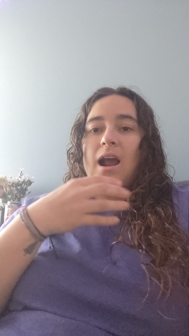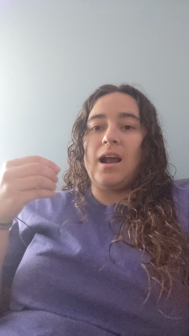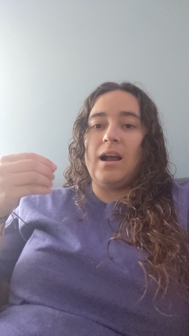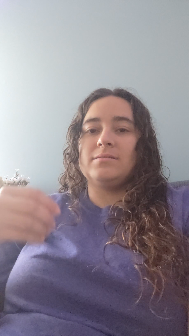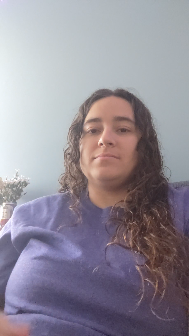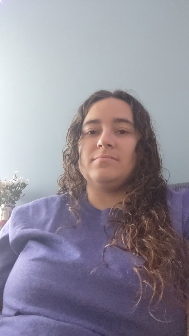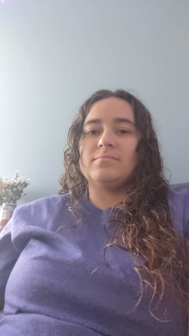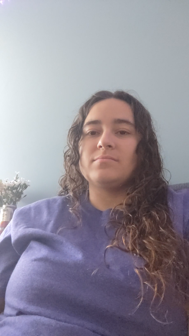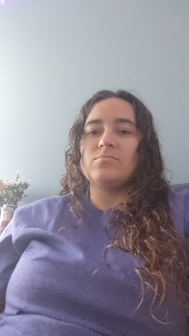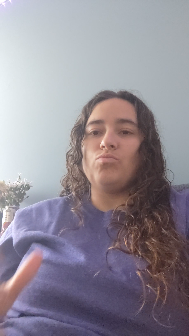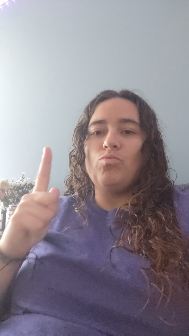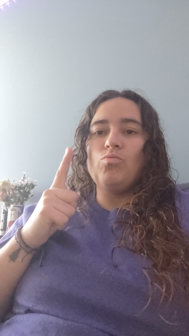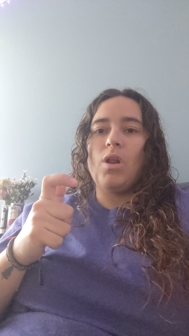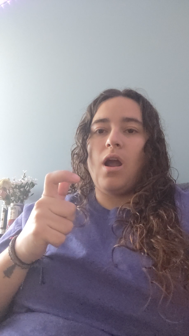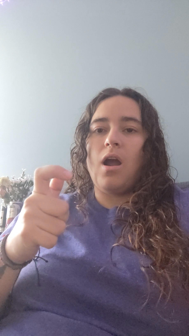run